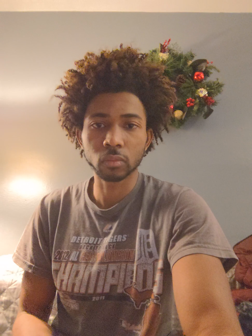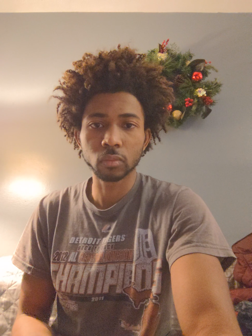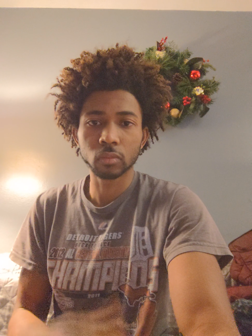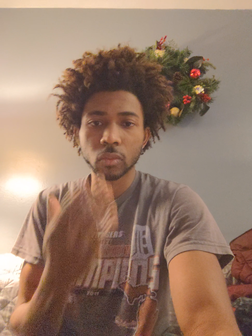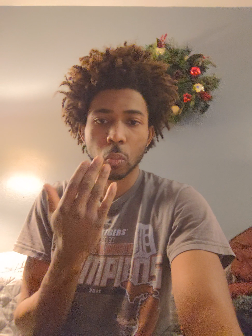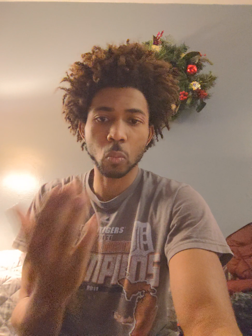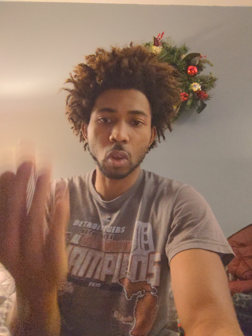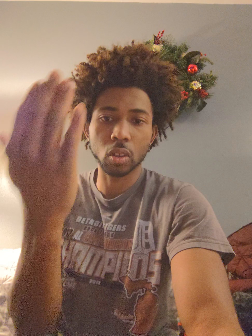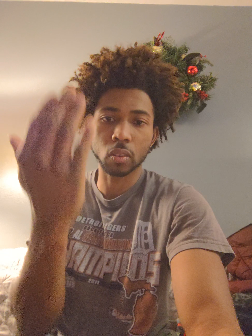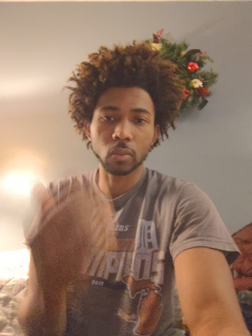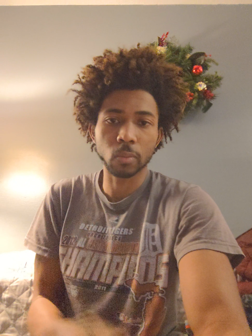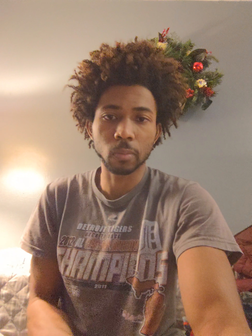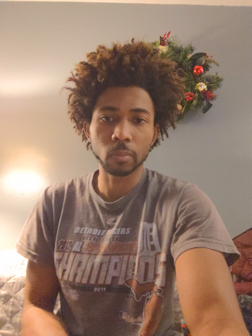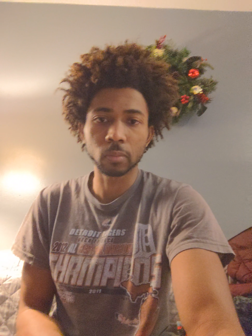morning